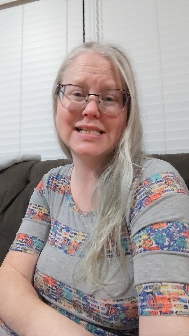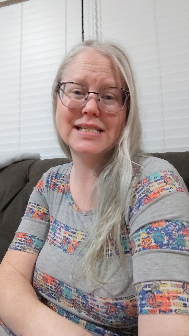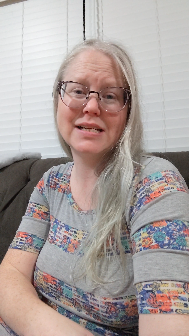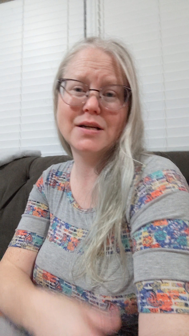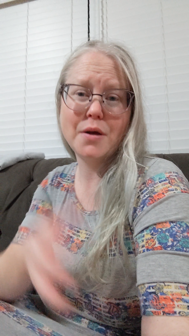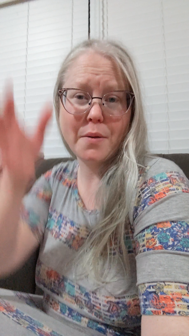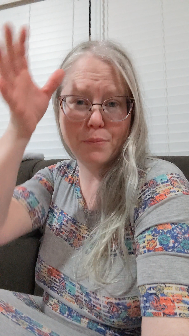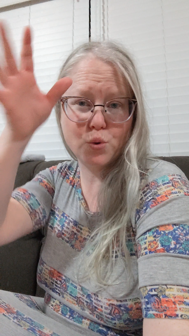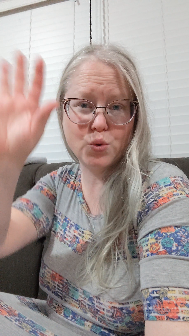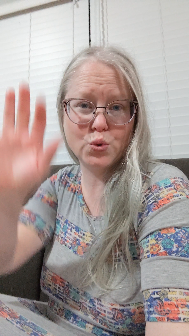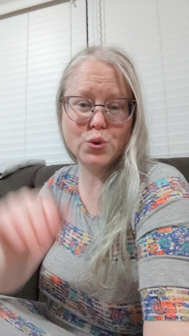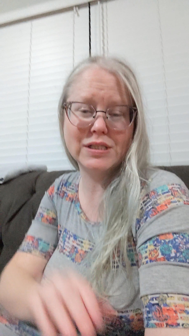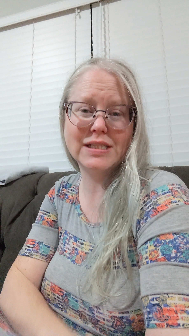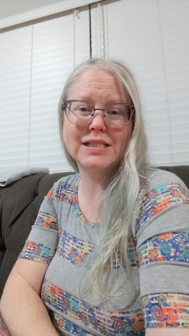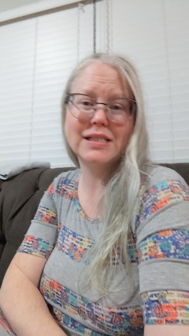moose